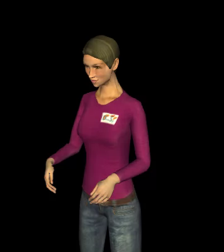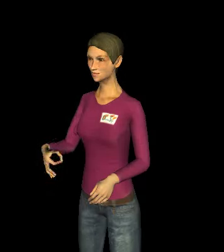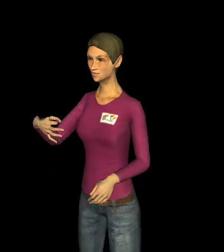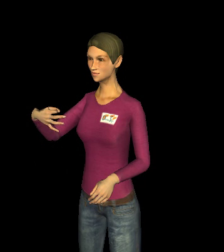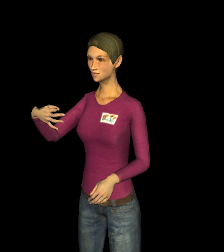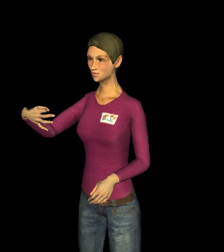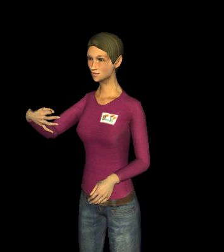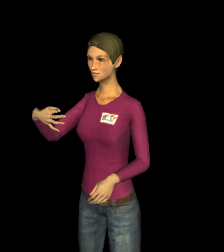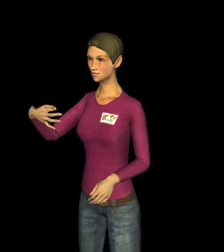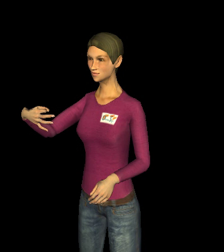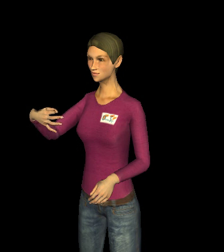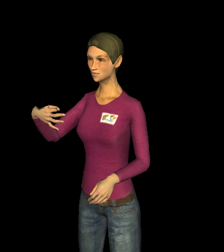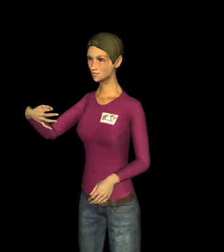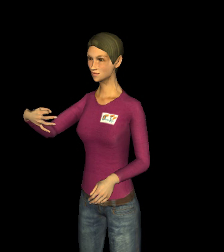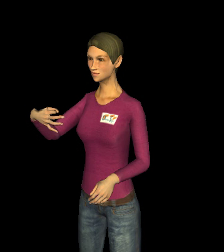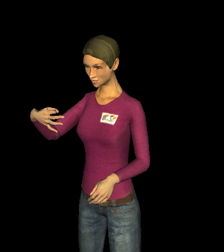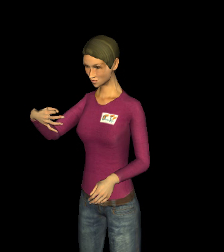تلقائي